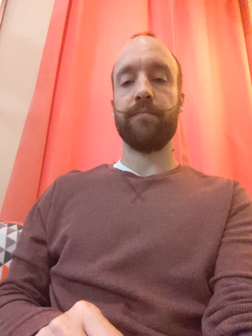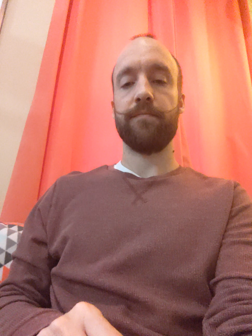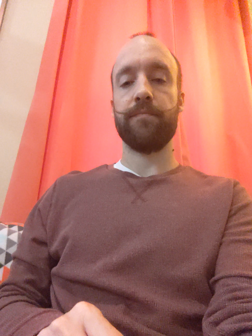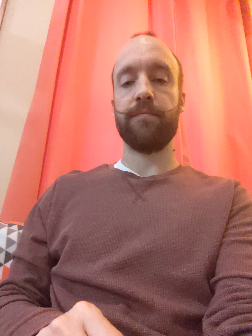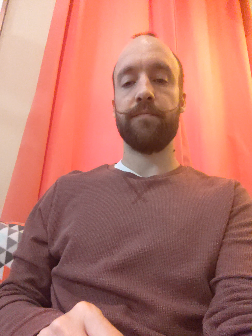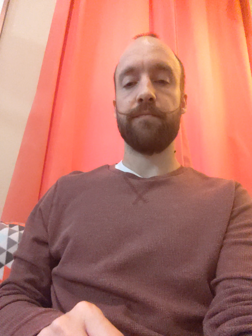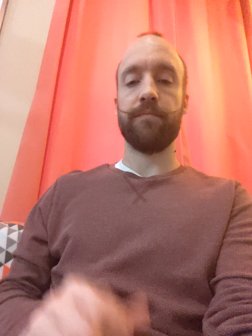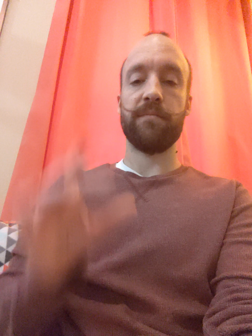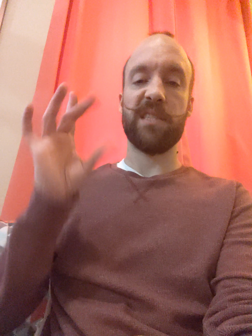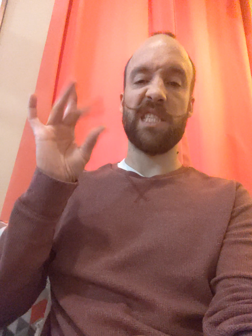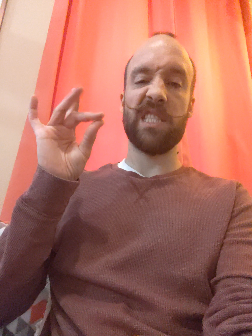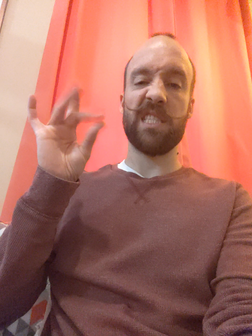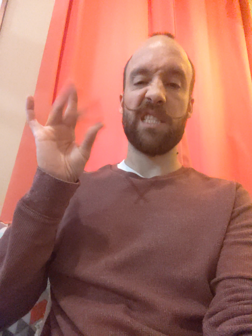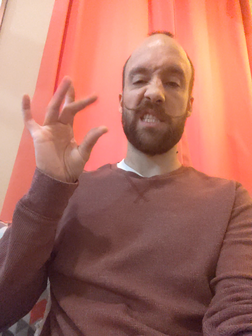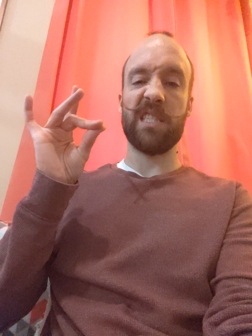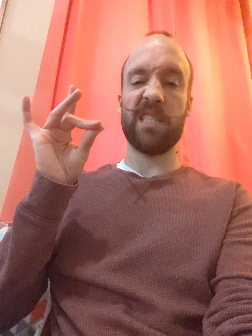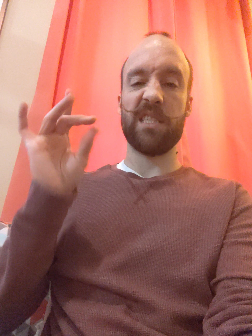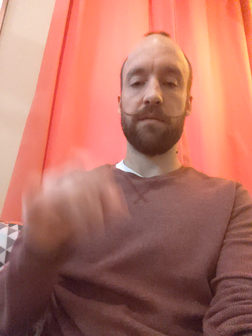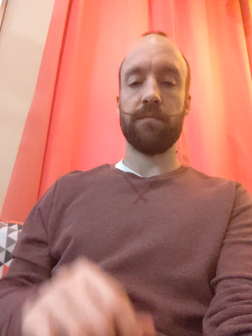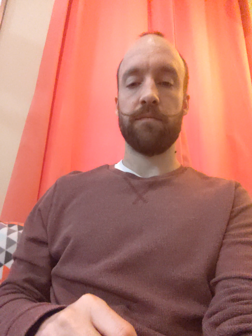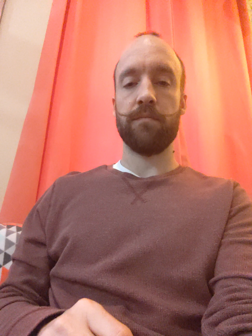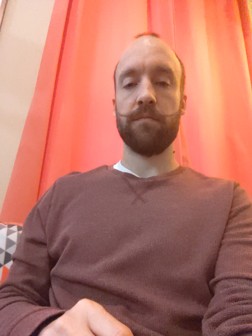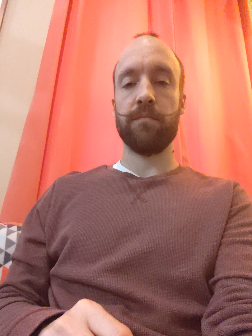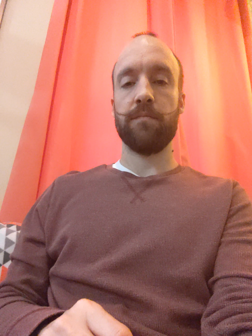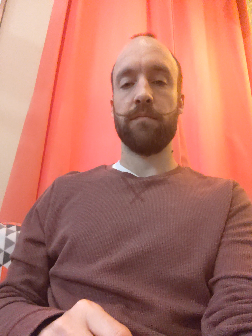sticky